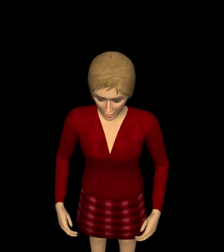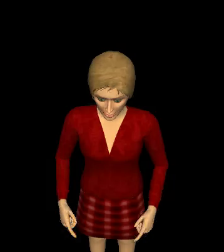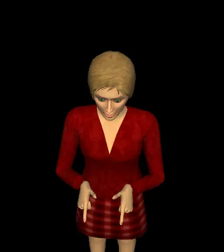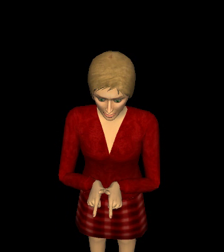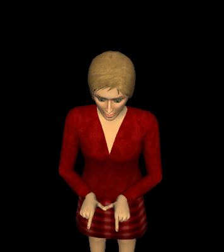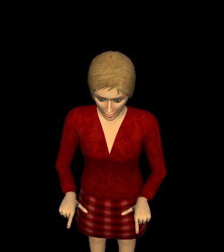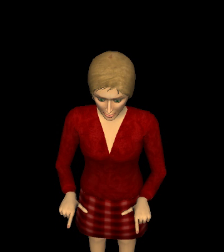لغة